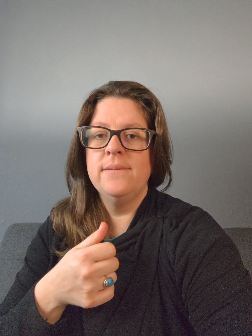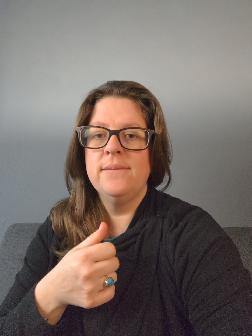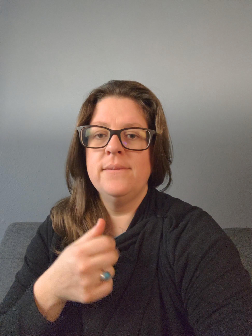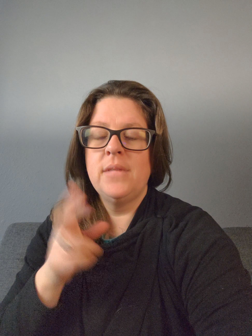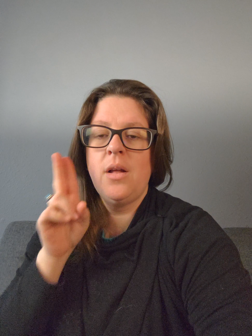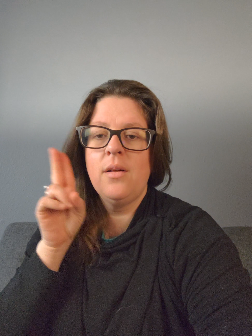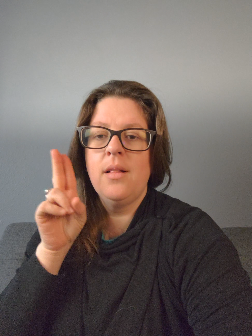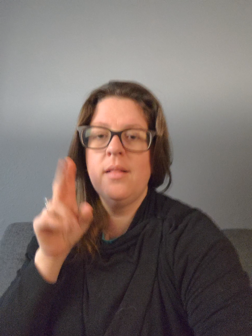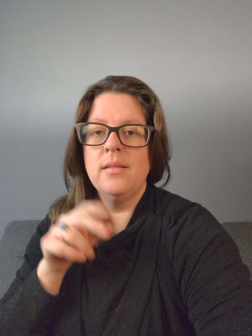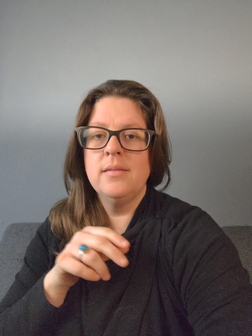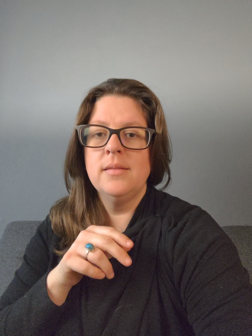uncle